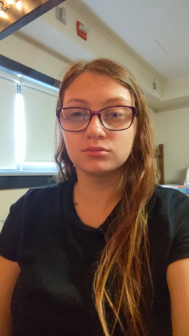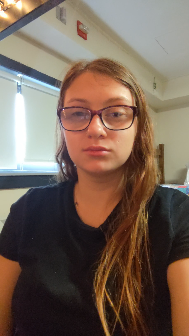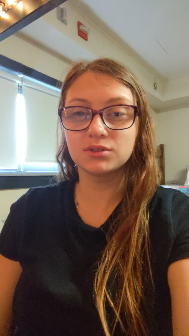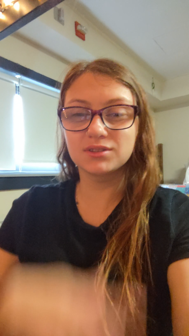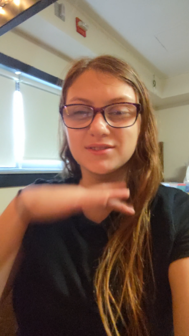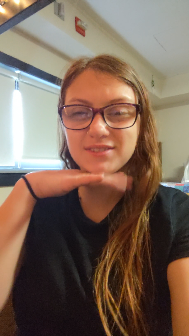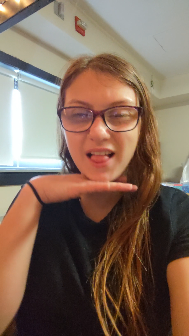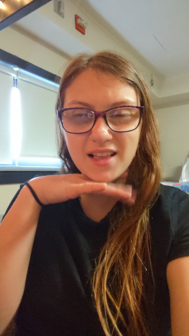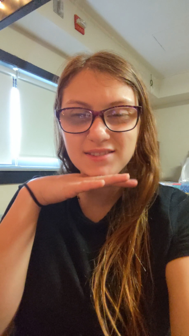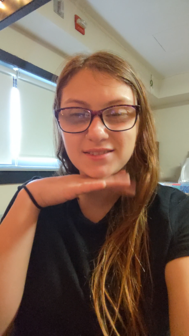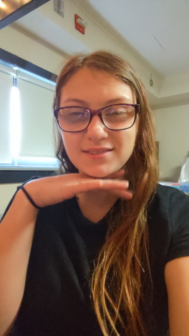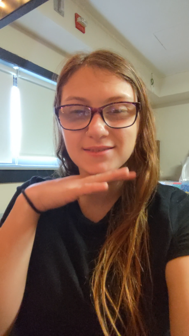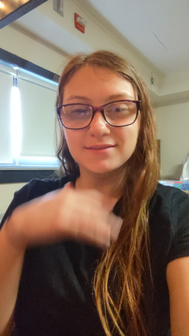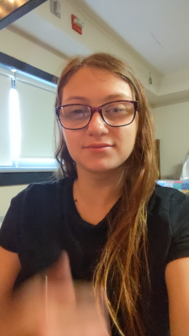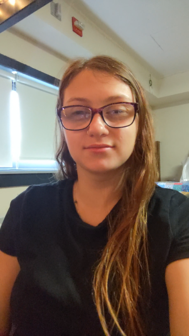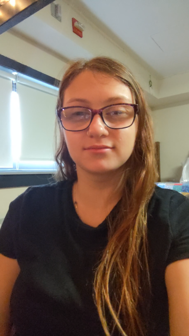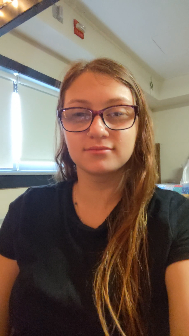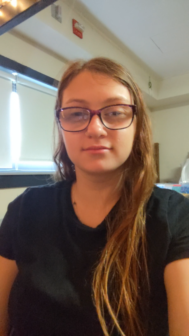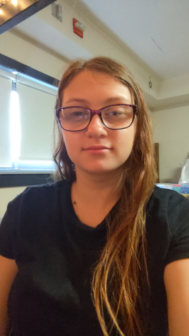naughty